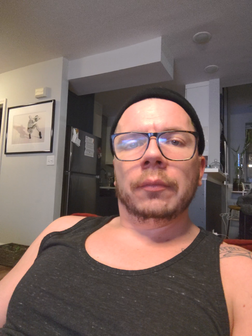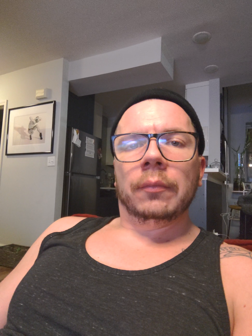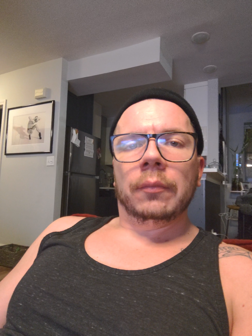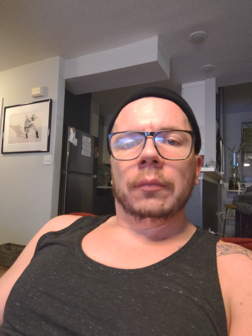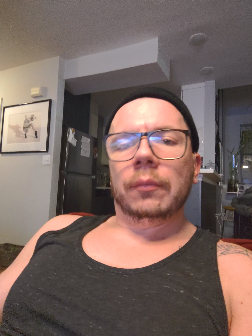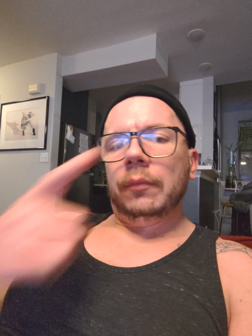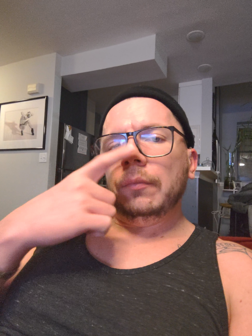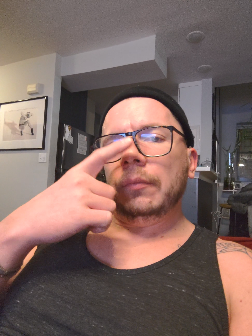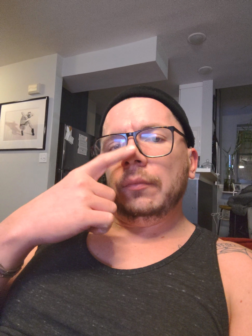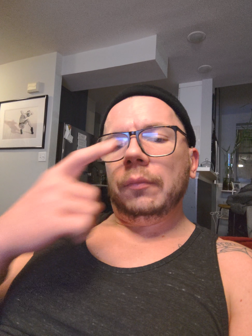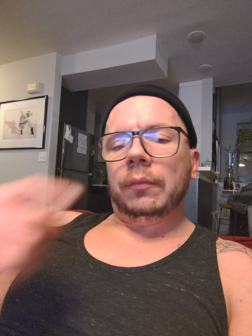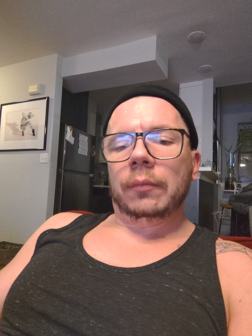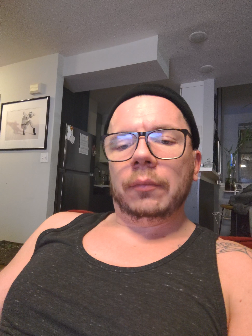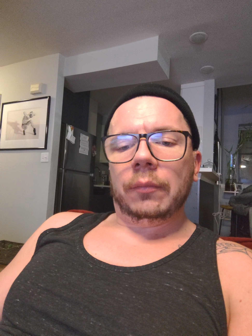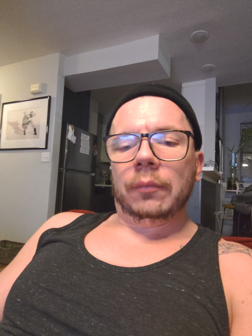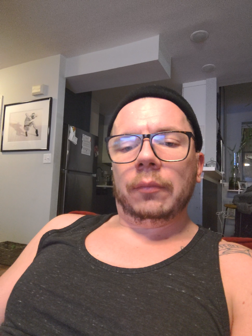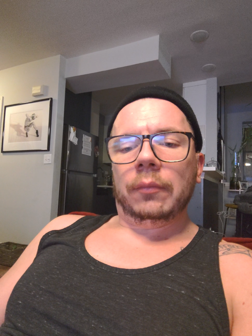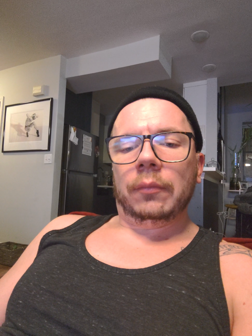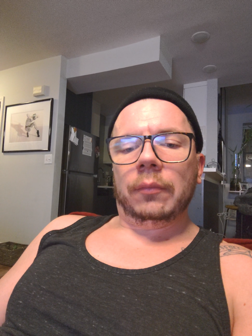nose